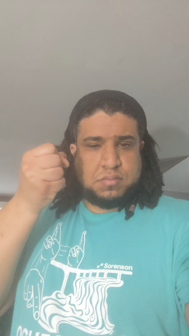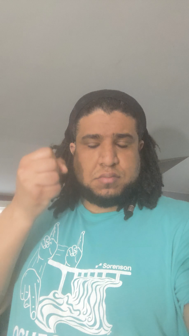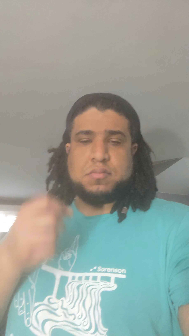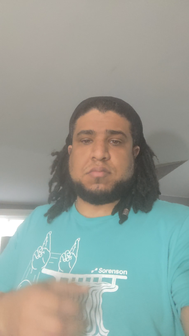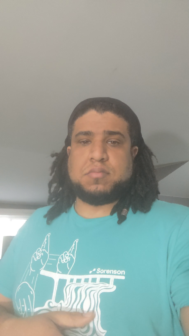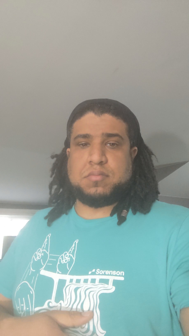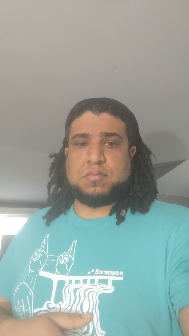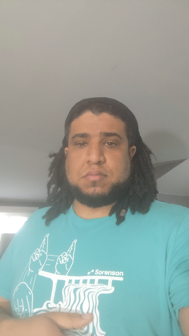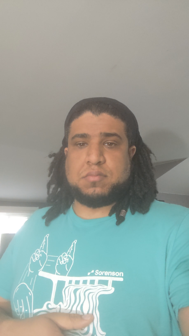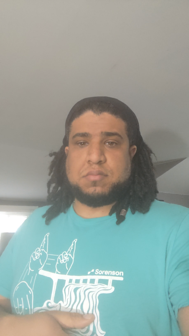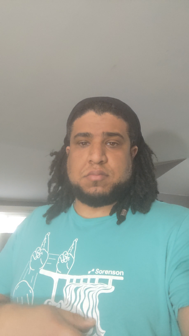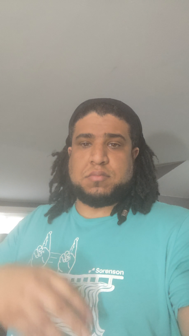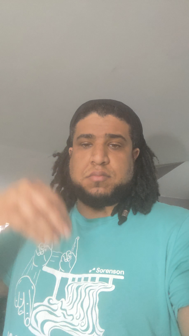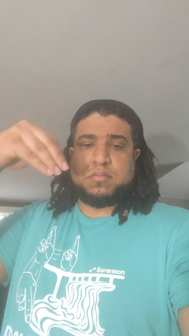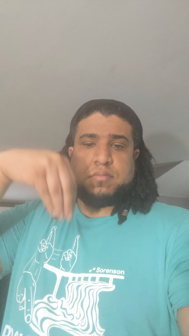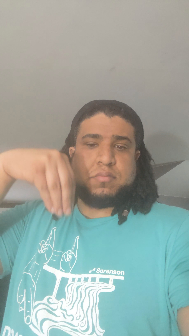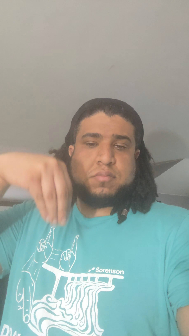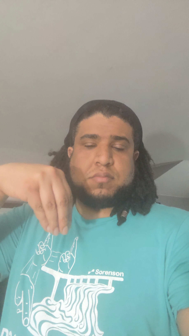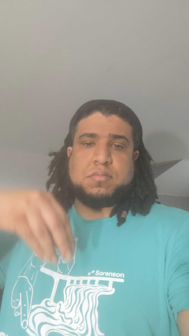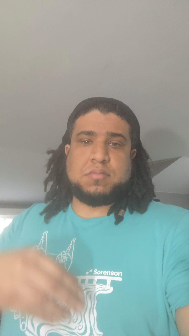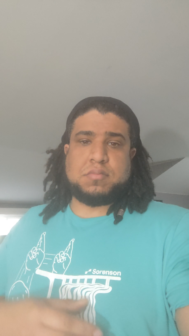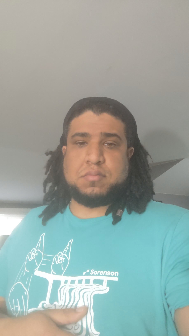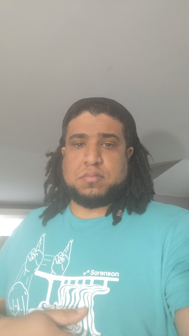inside